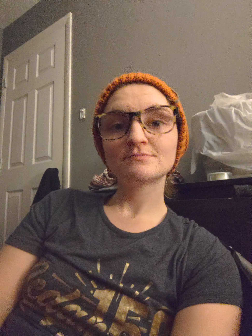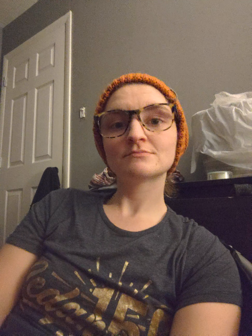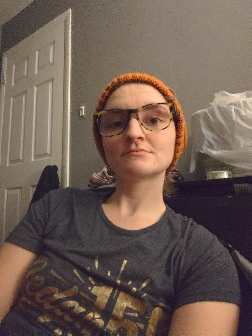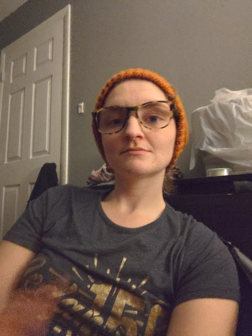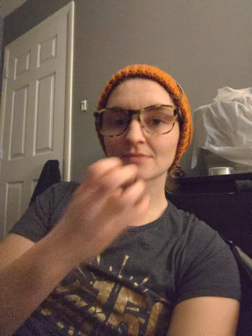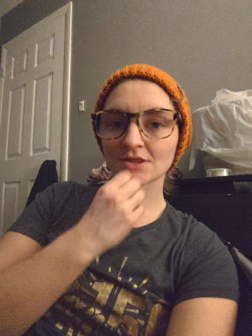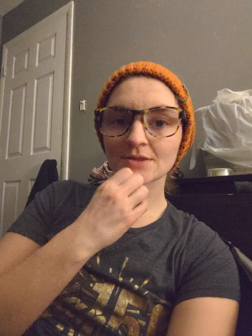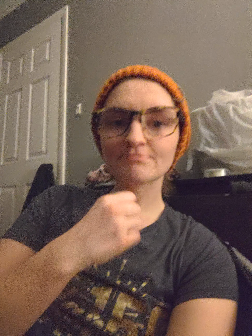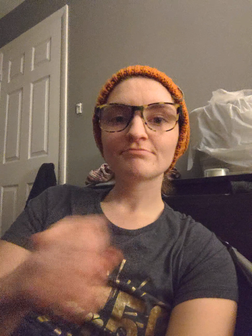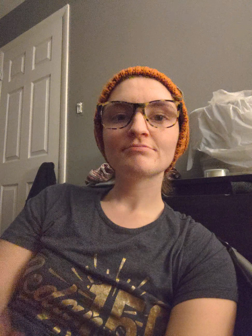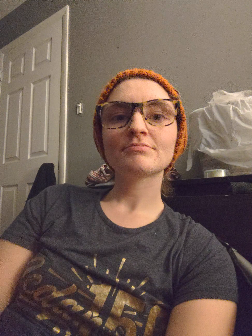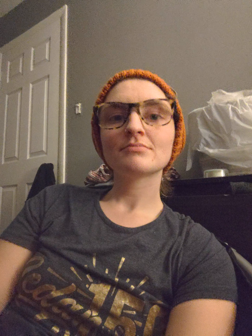underwear